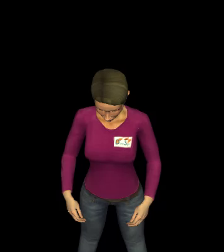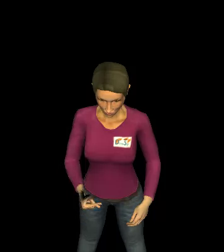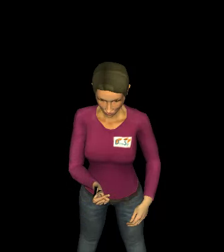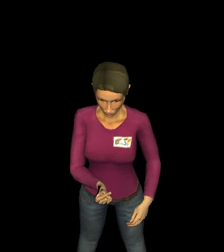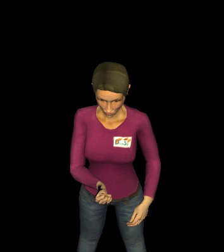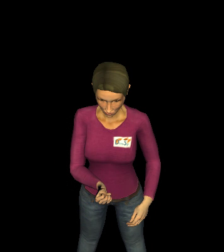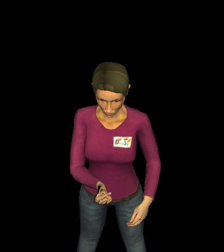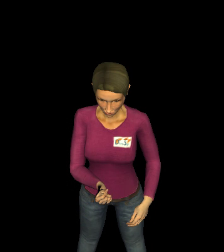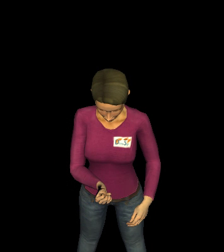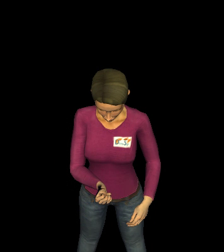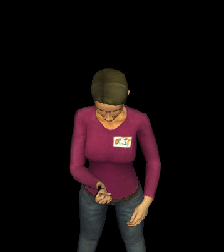مال